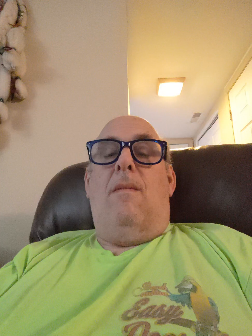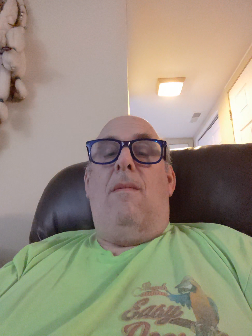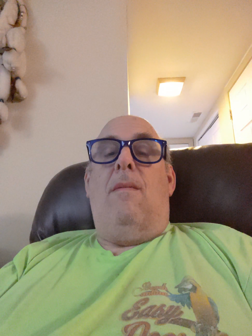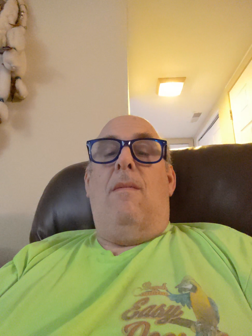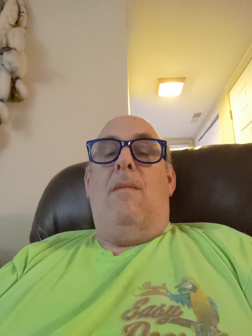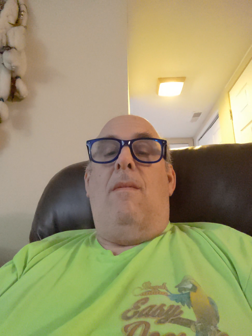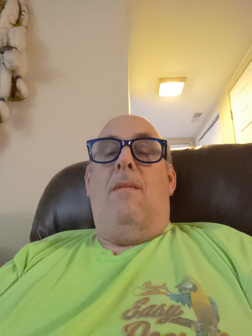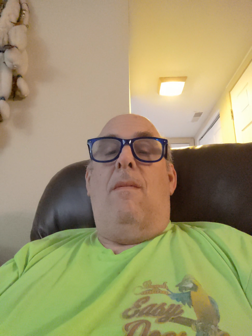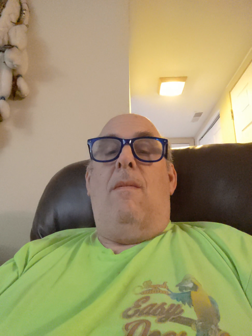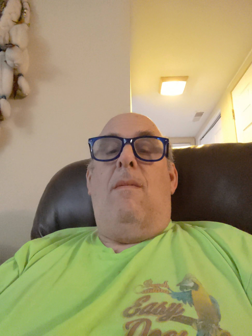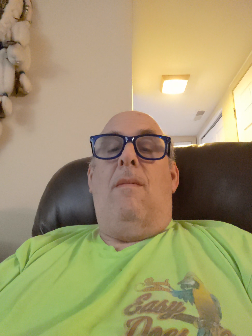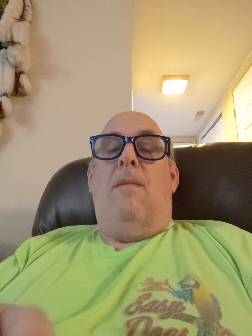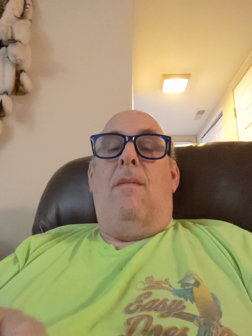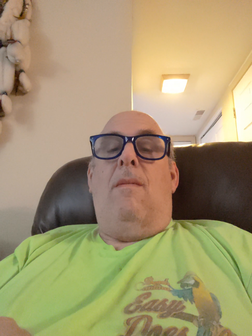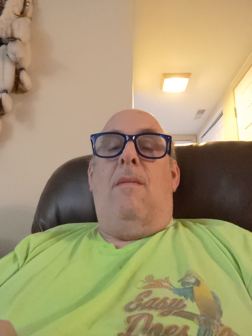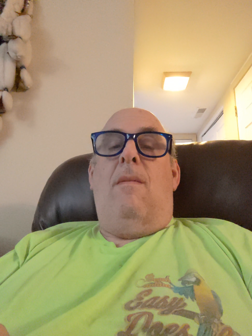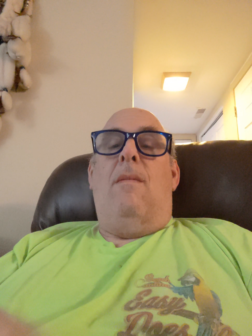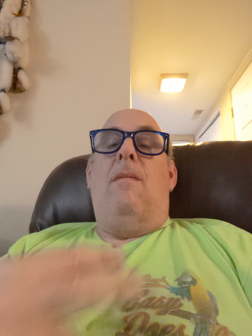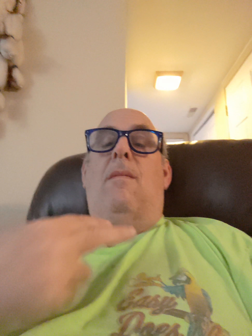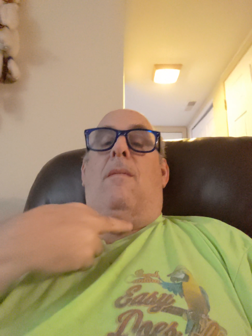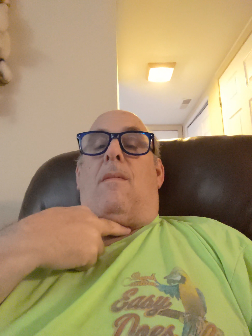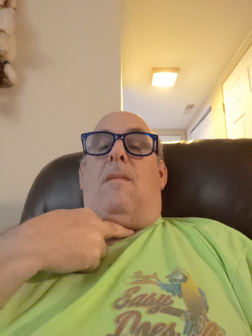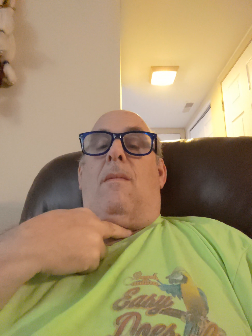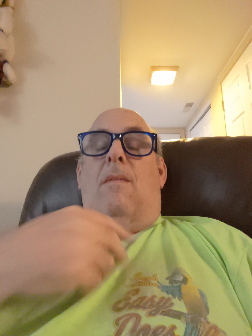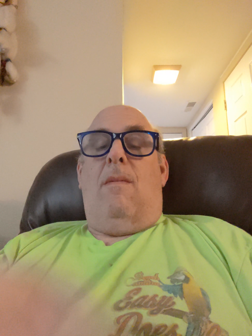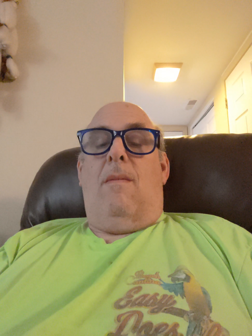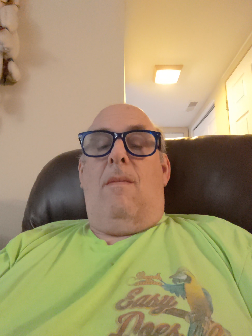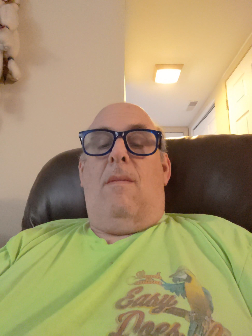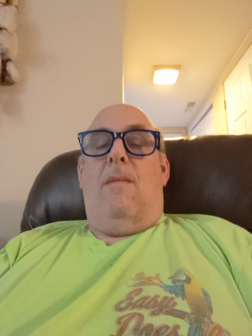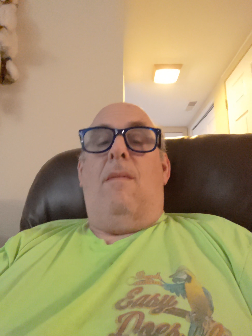stuck